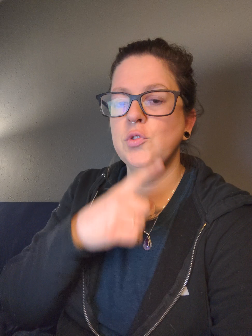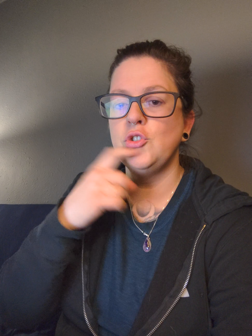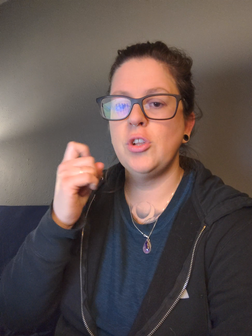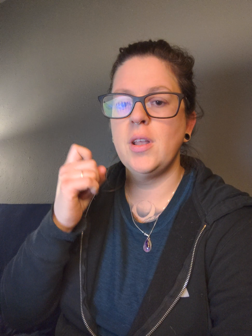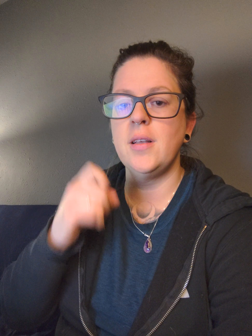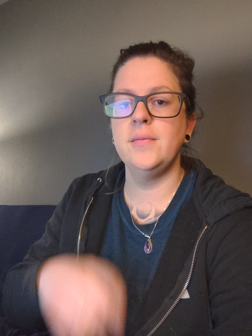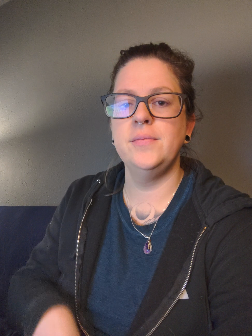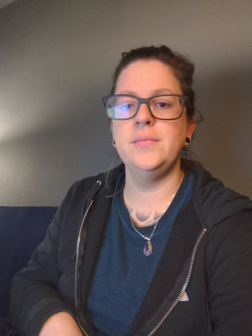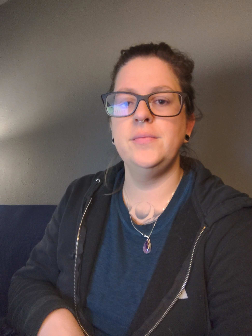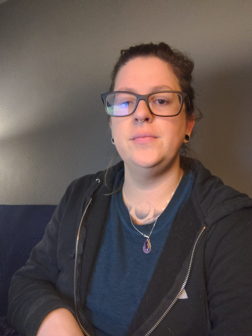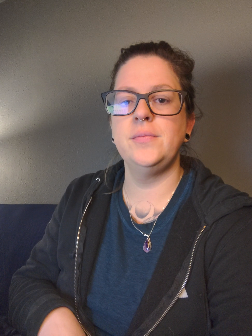dry